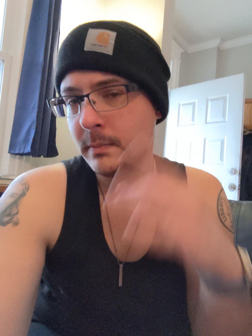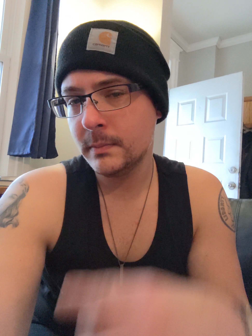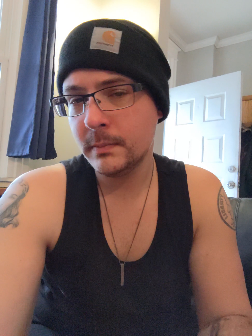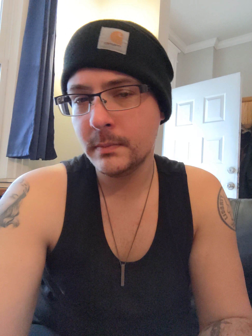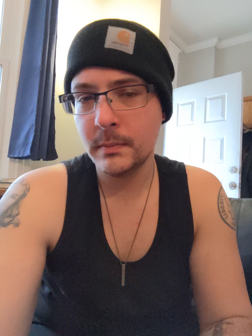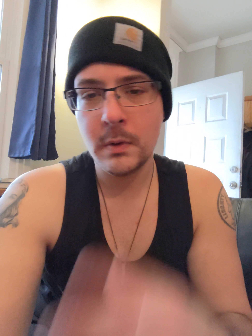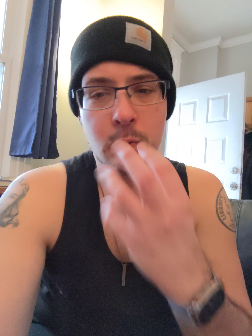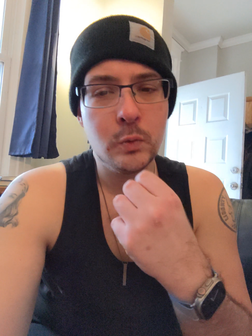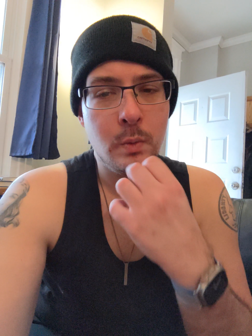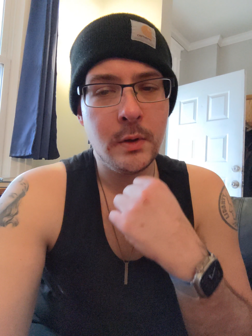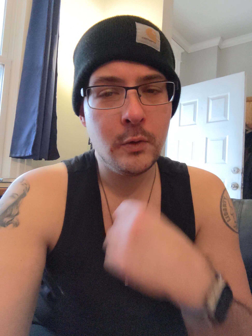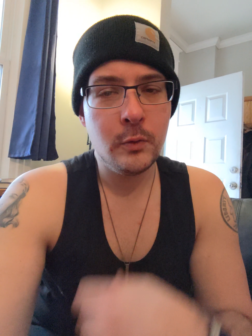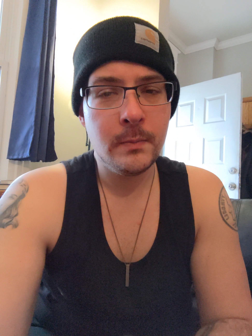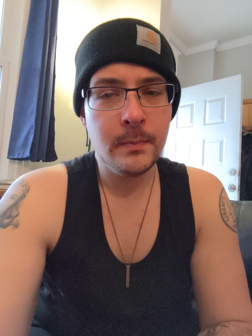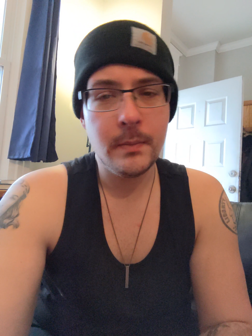underwear